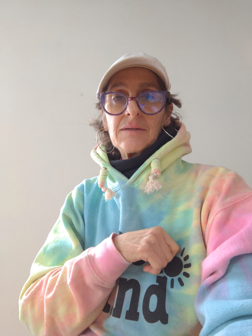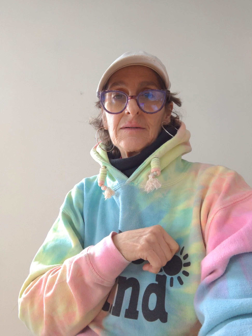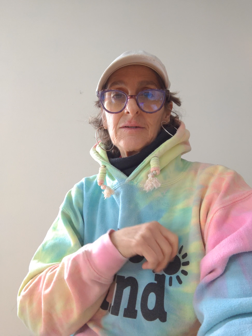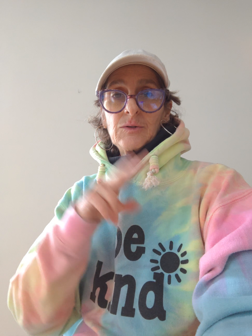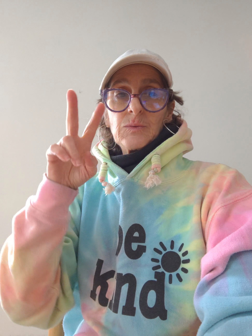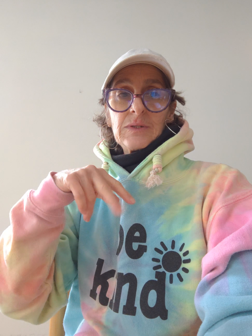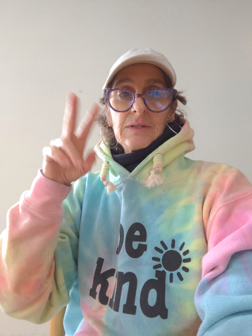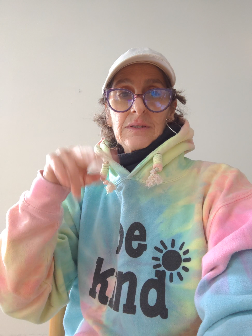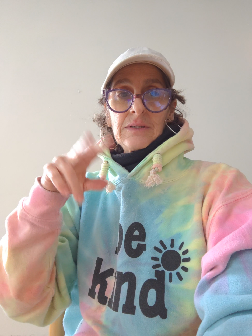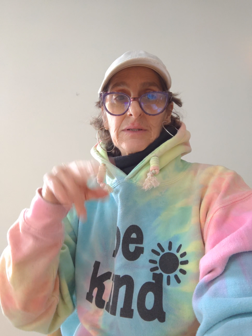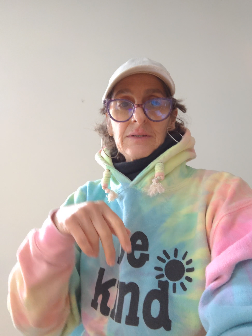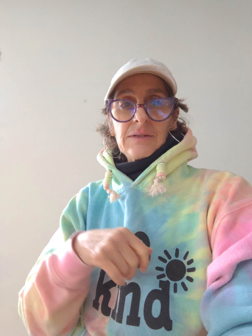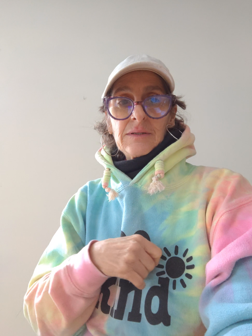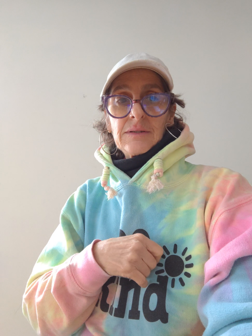read